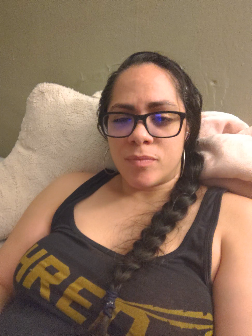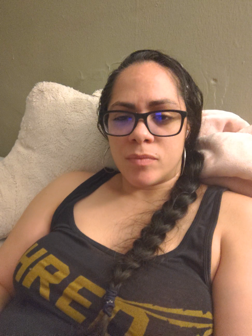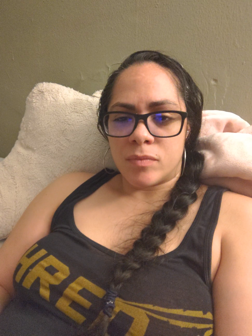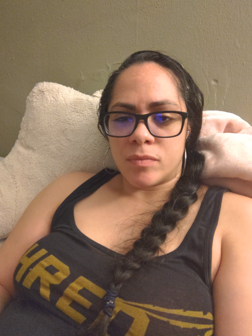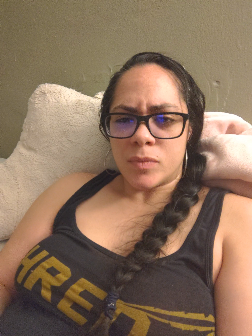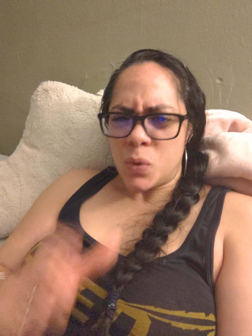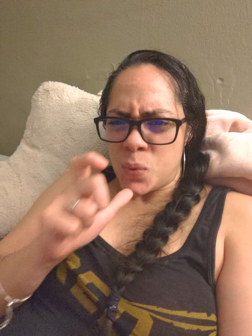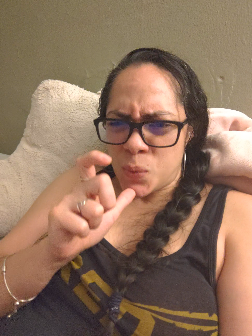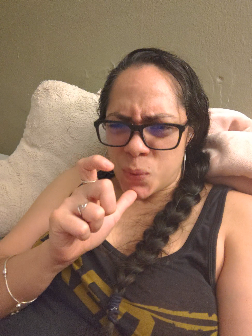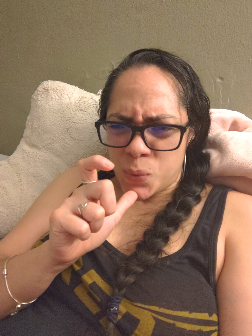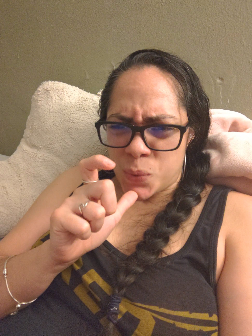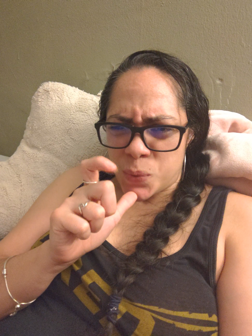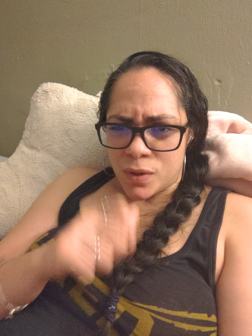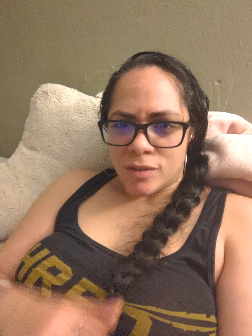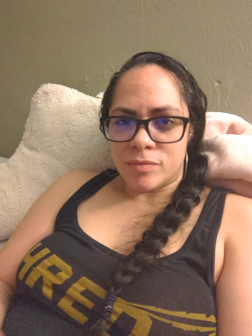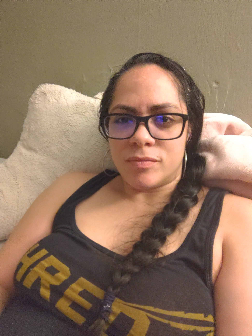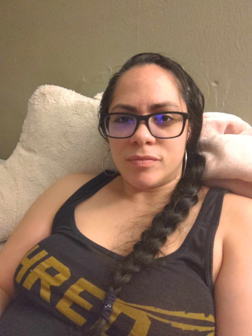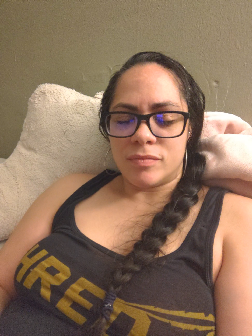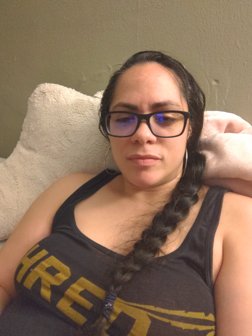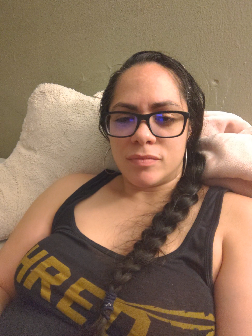who